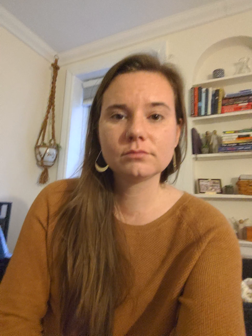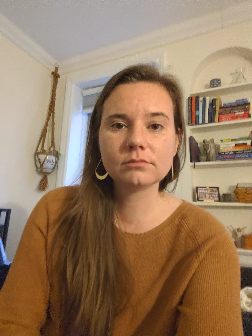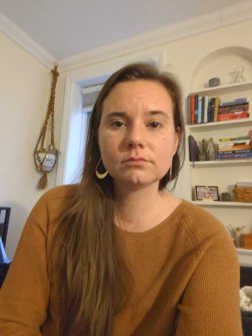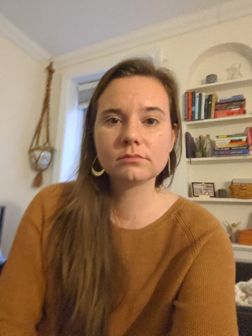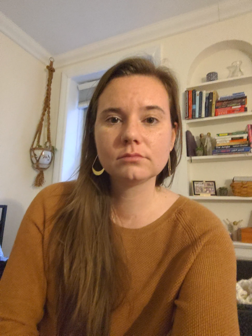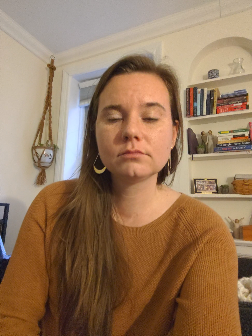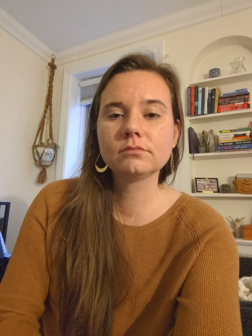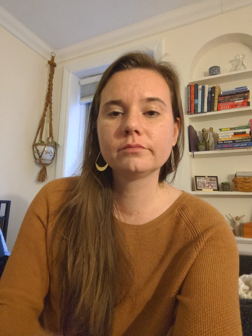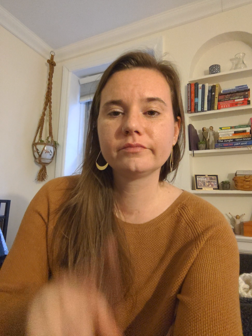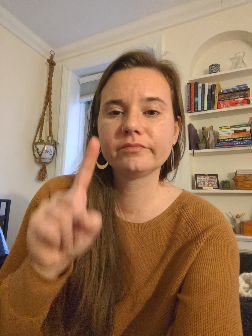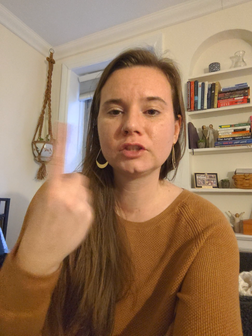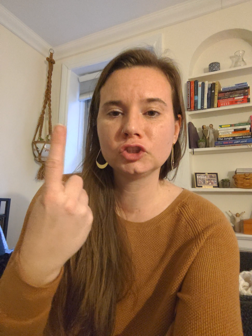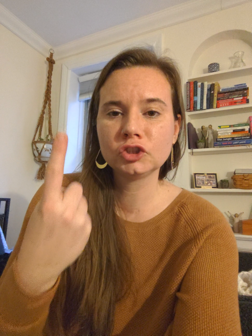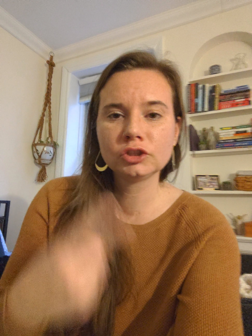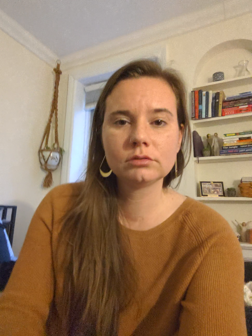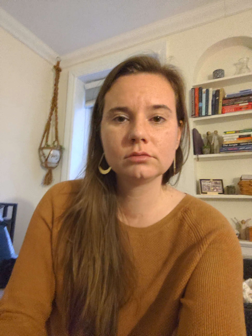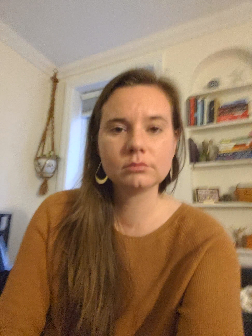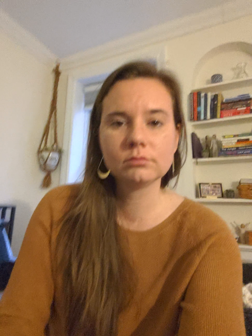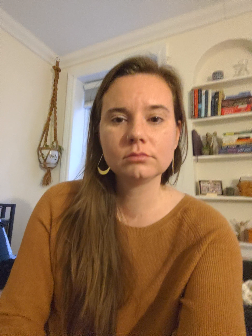first